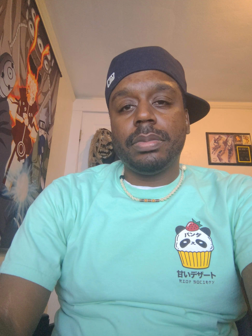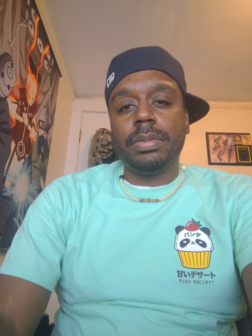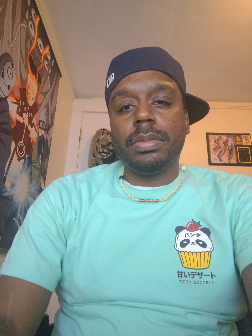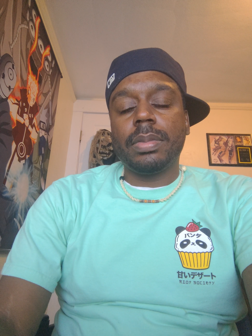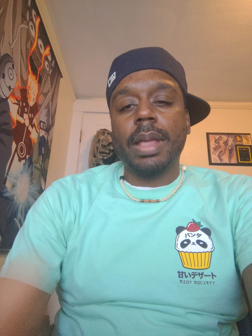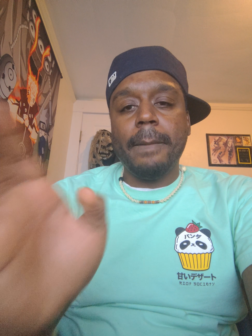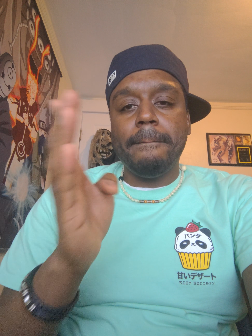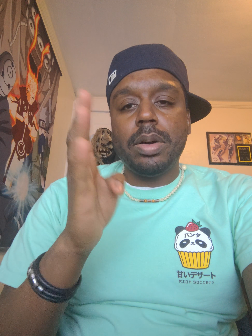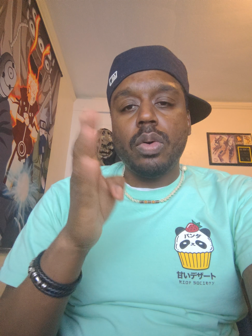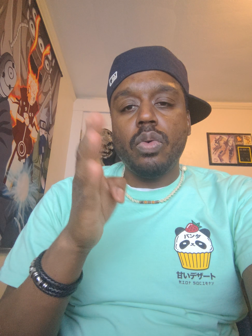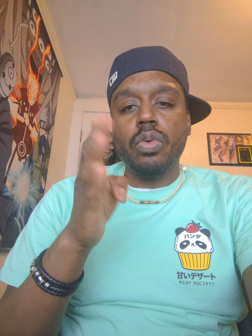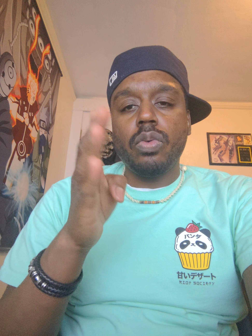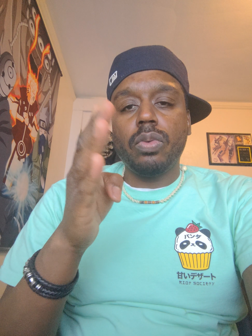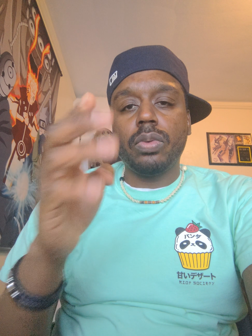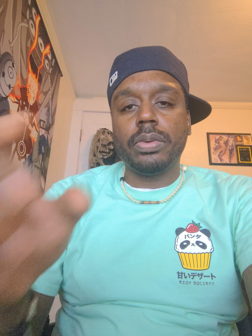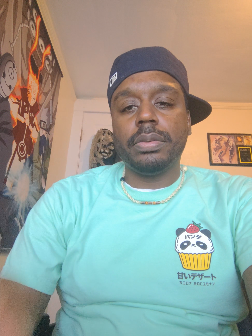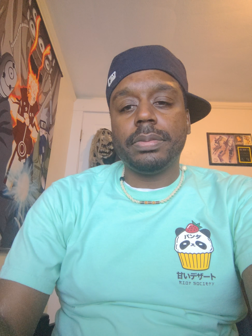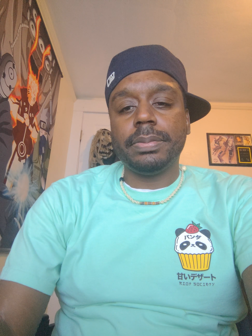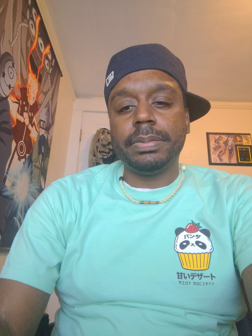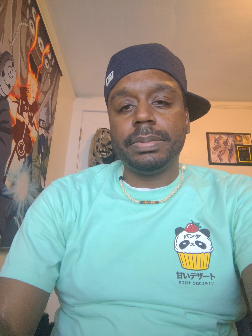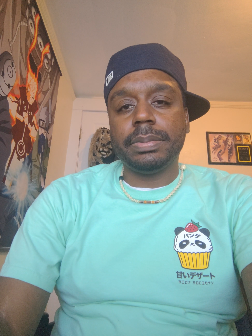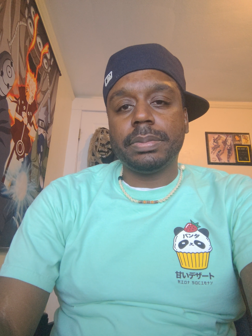blue